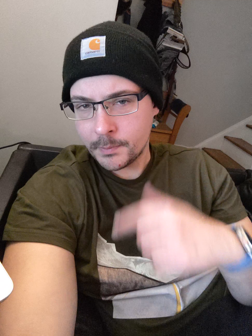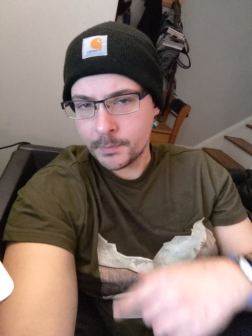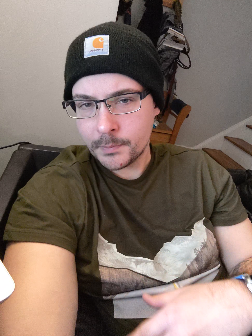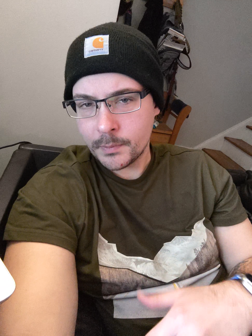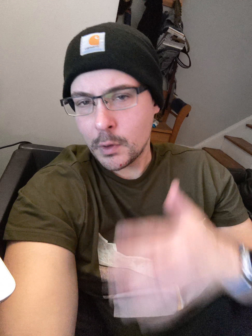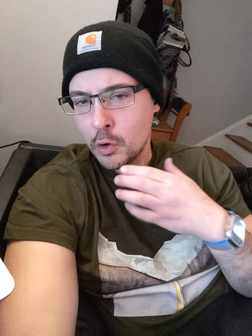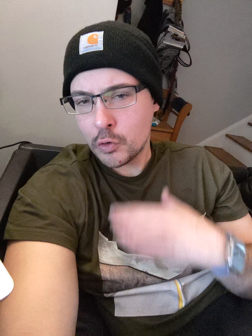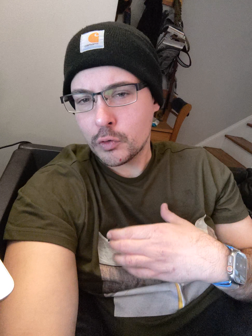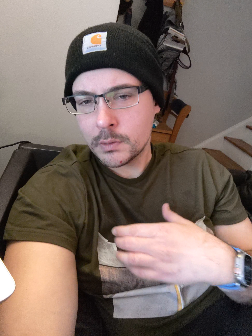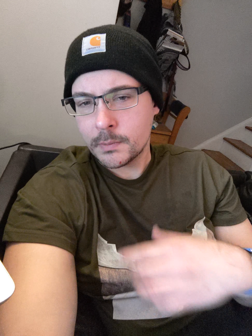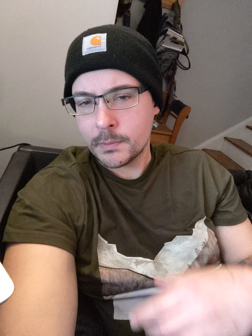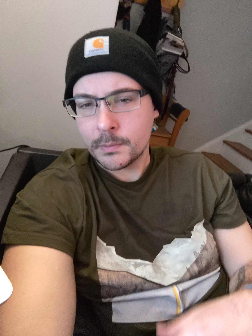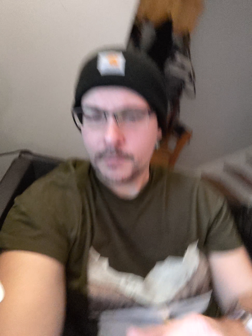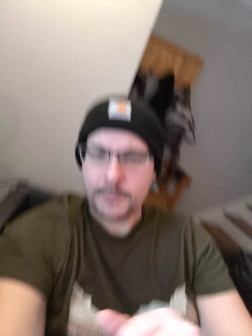hungry